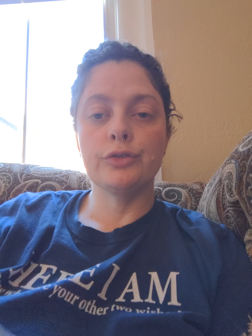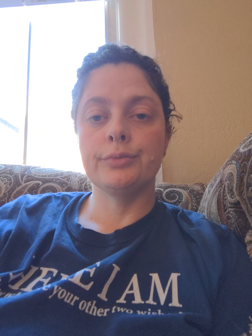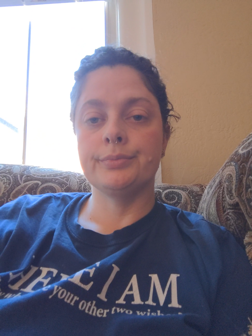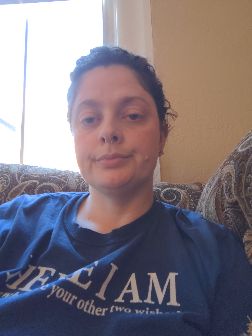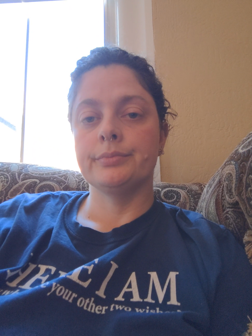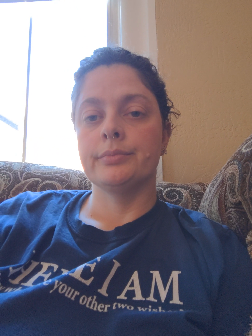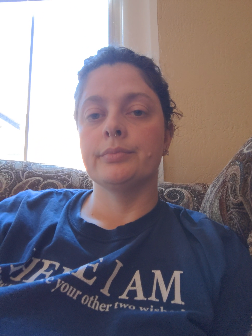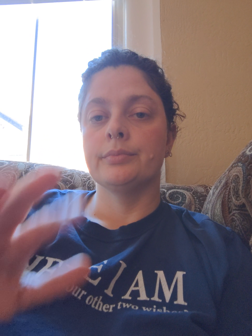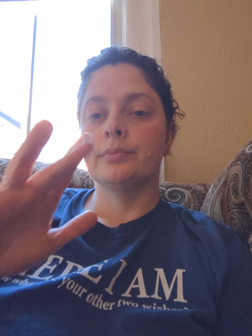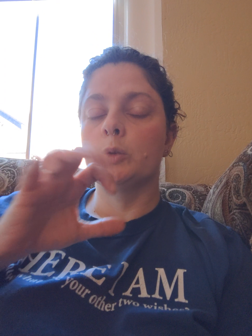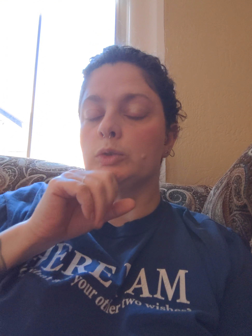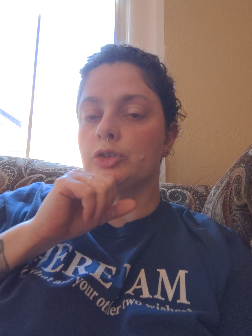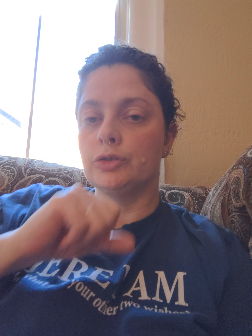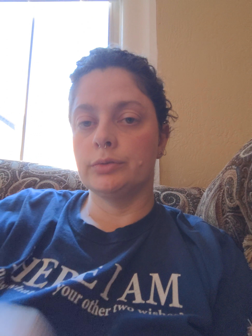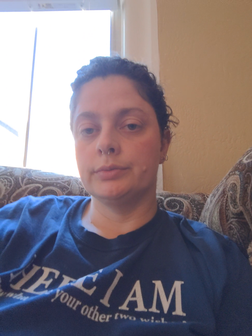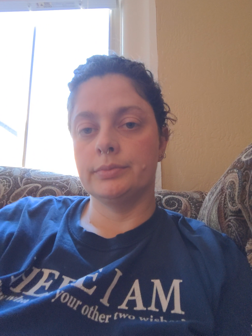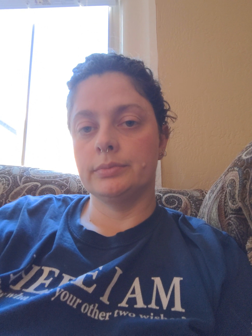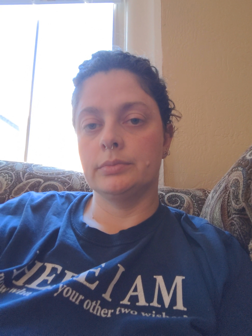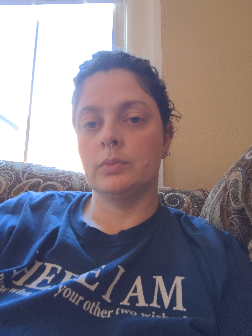orange